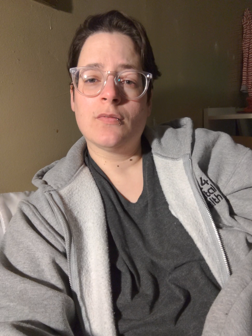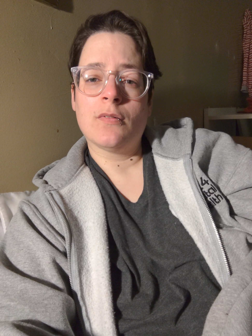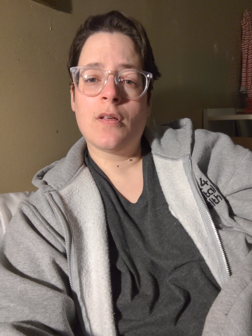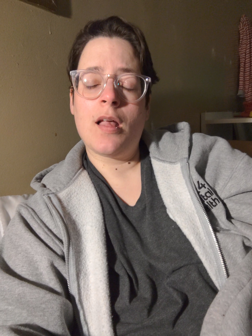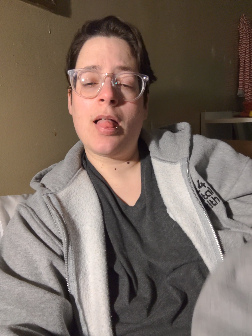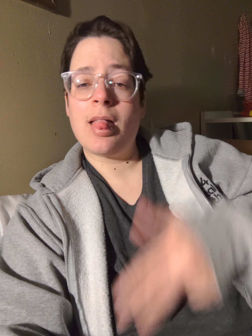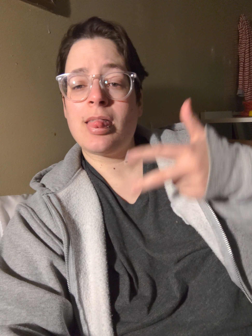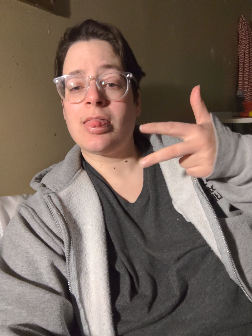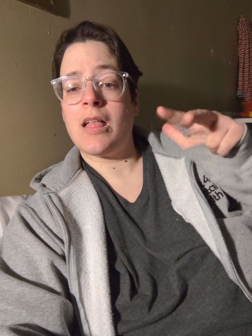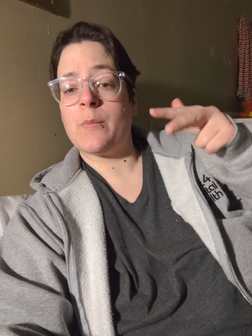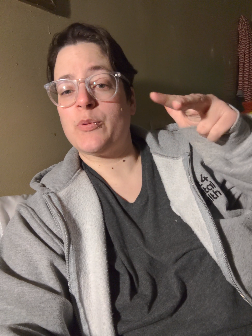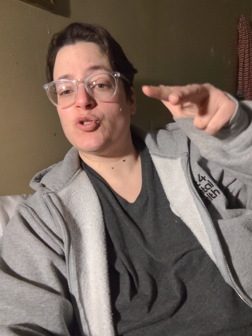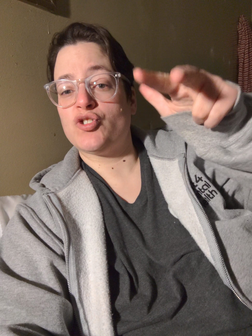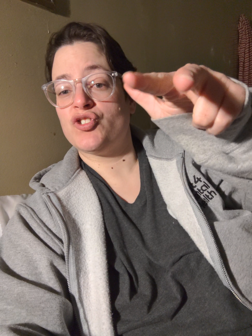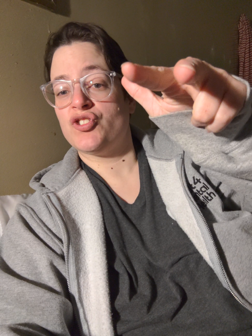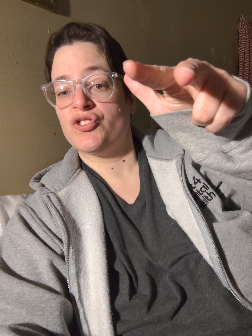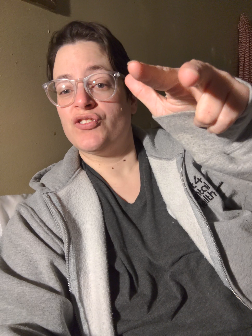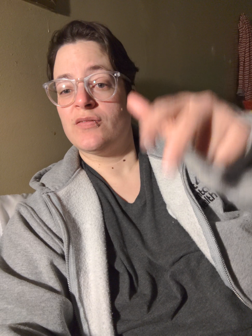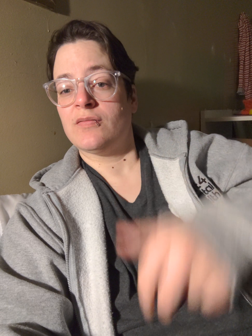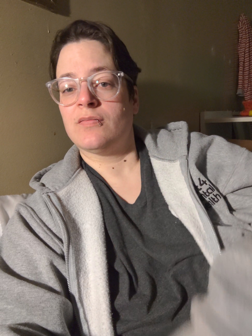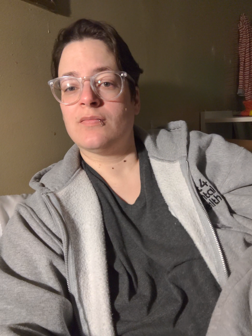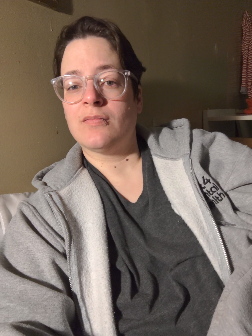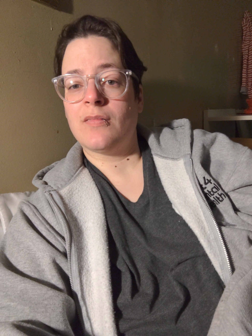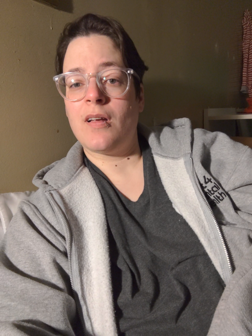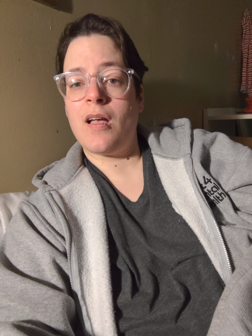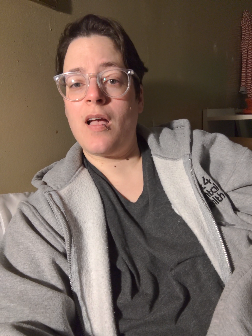helicopter